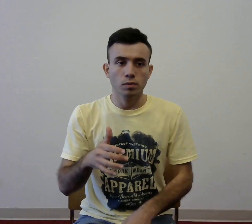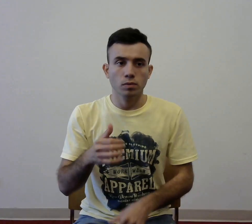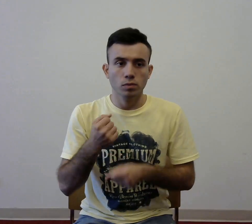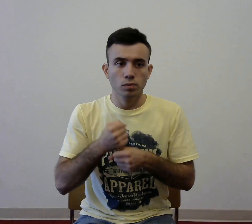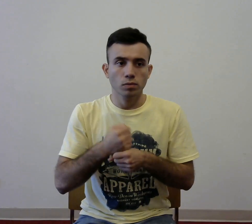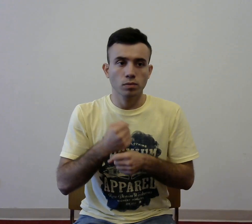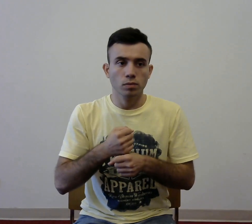işləmək